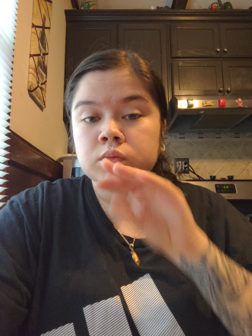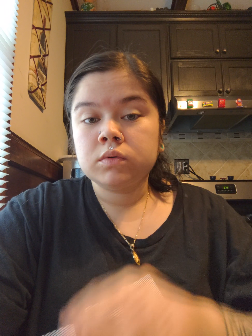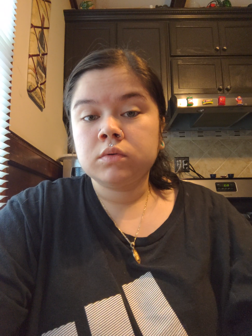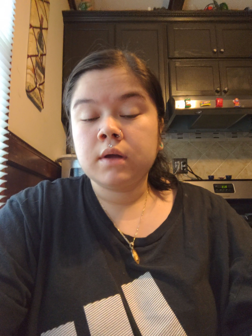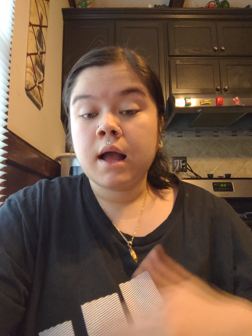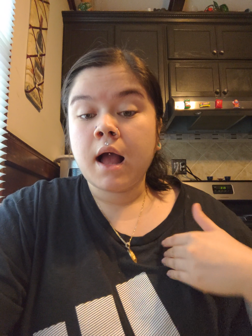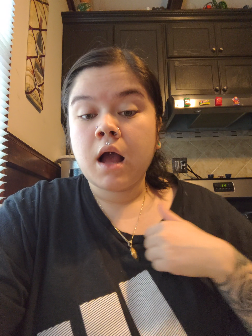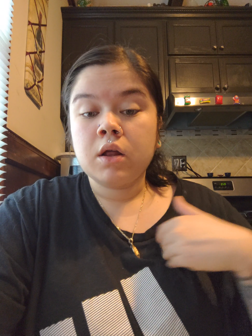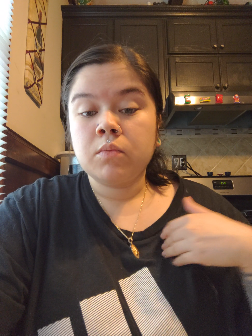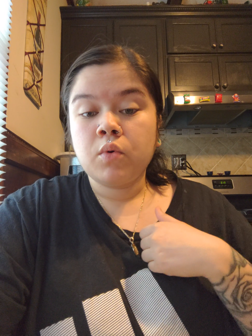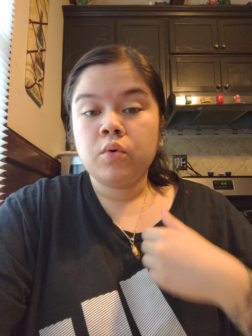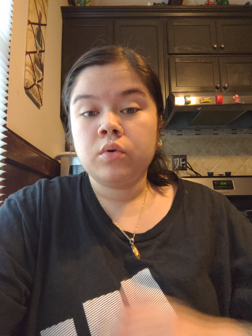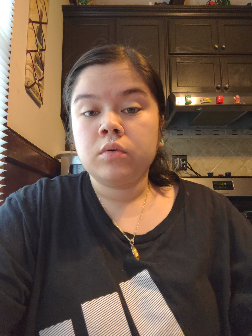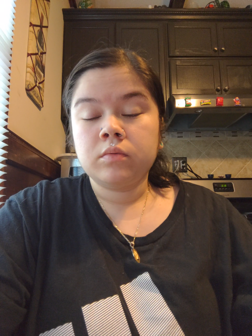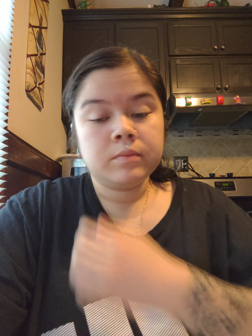animal